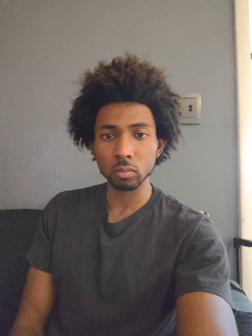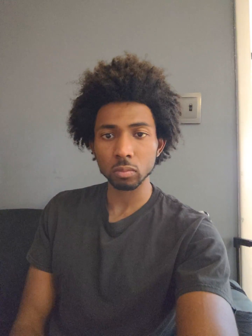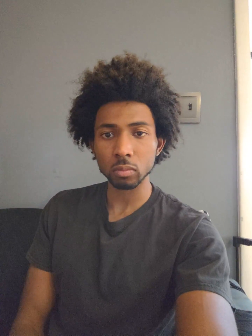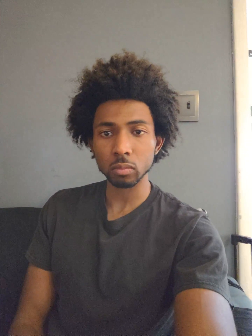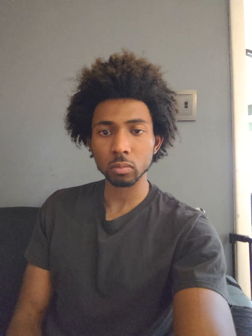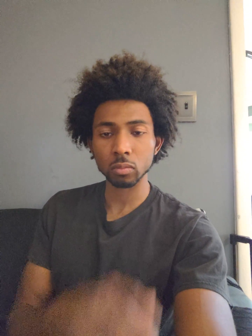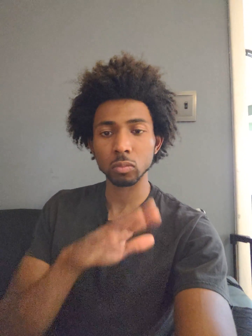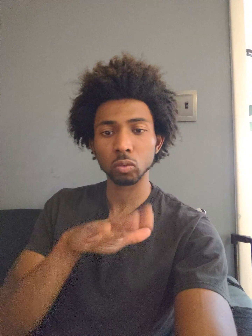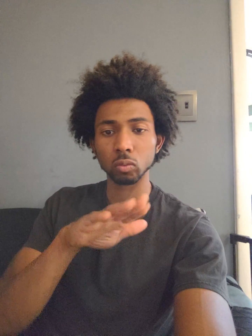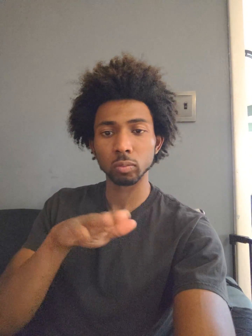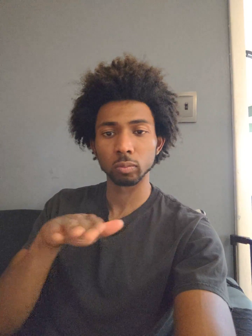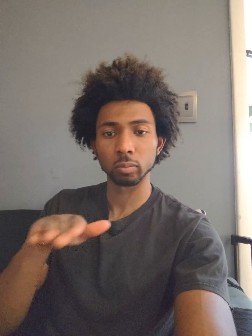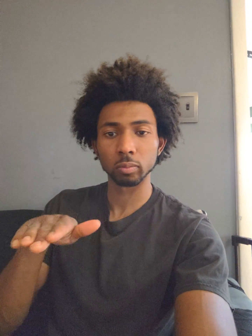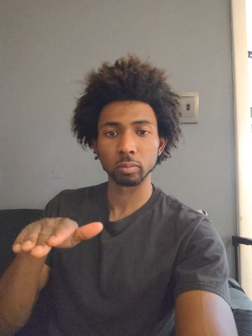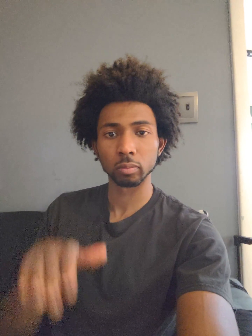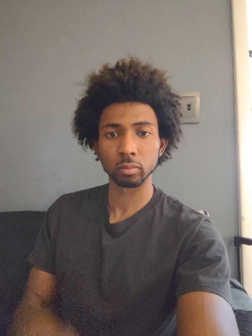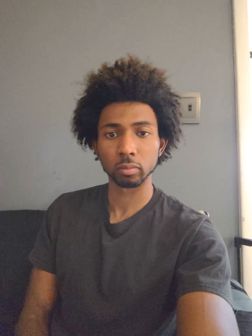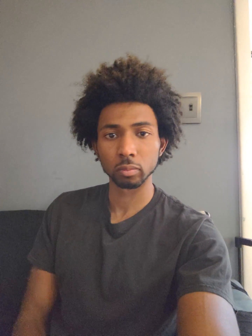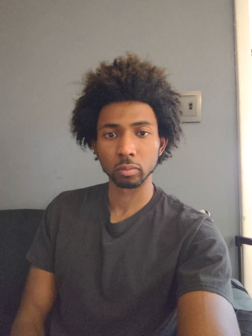children